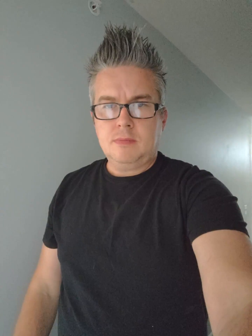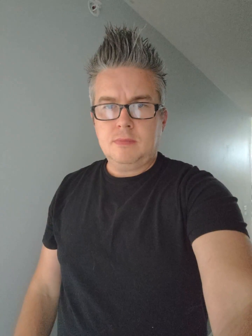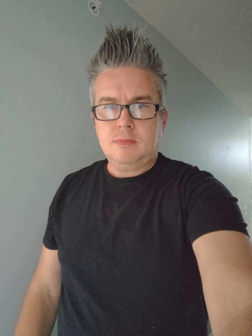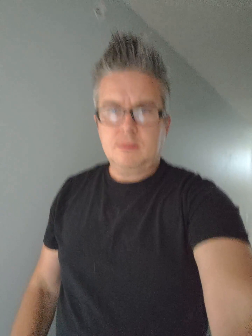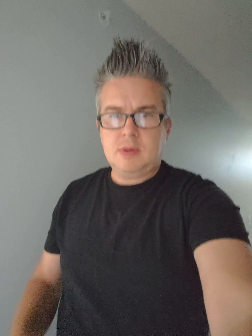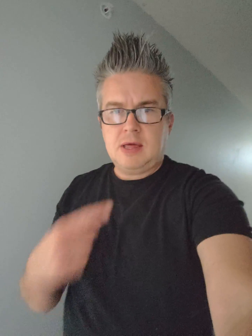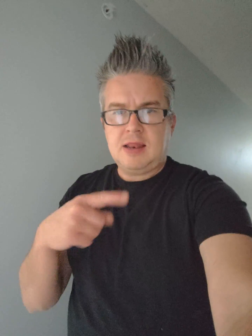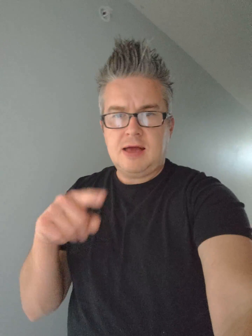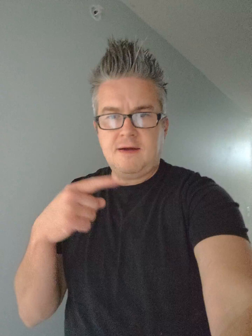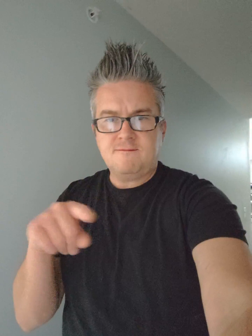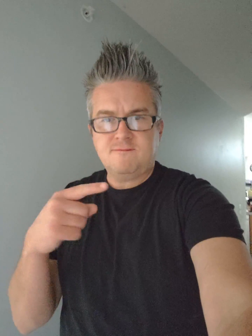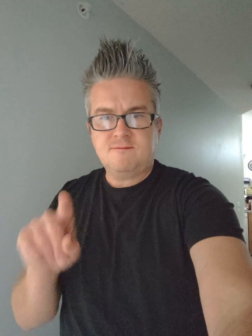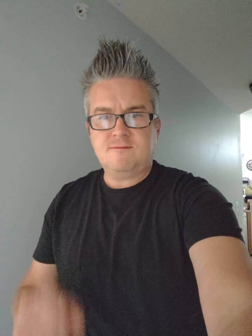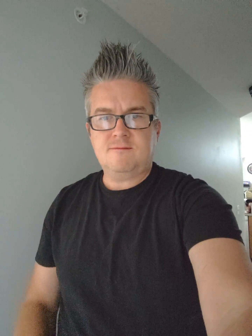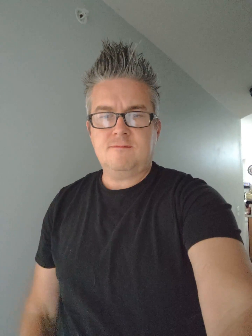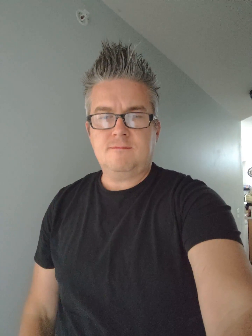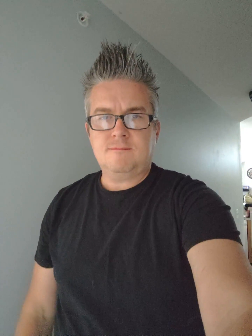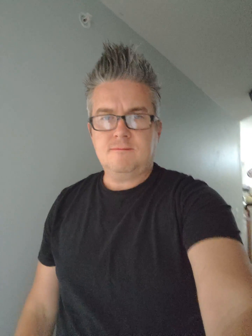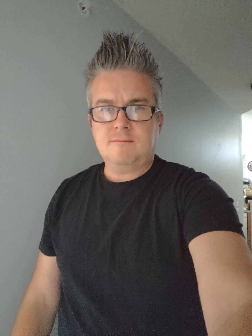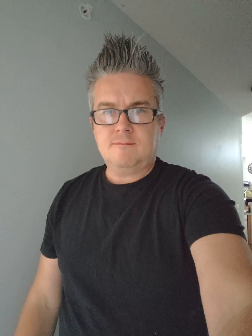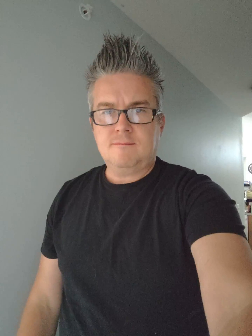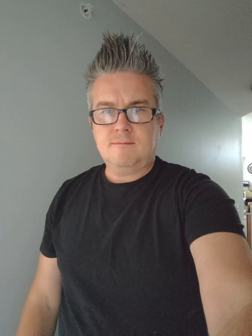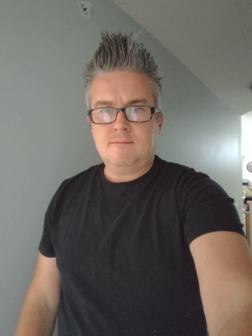knife